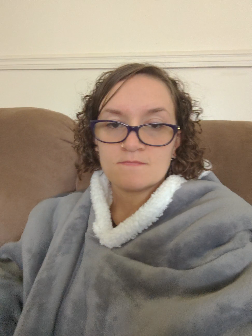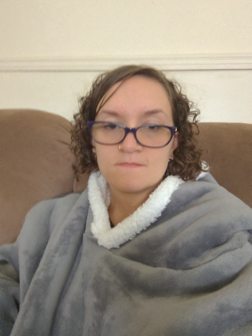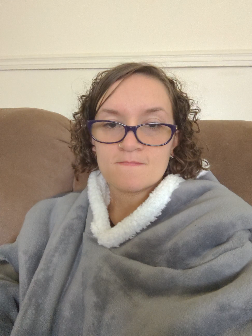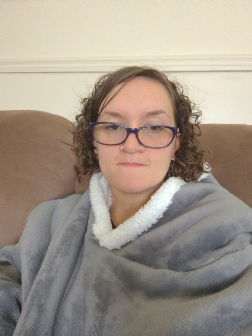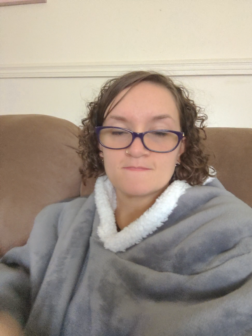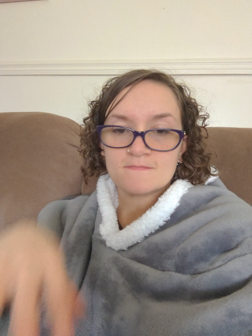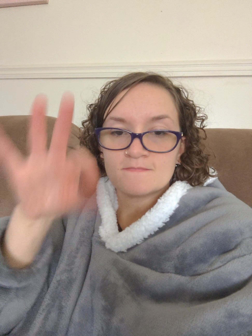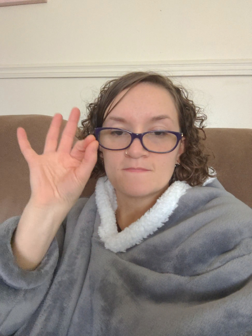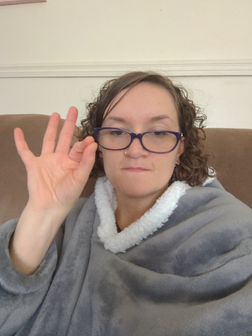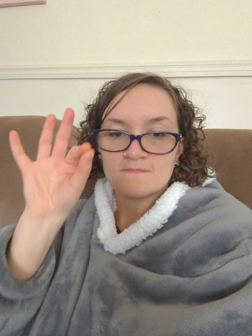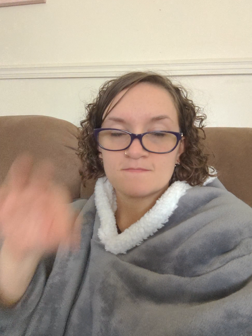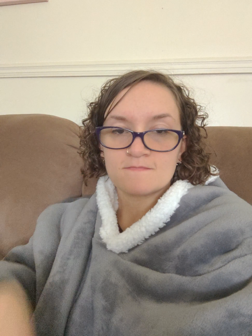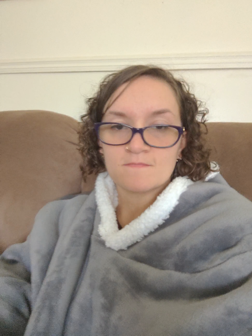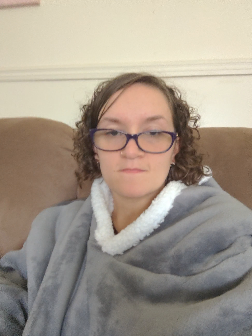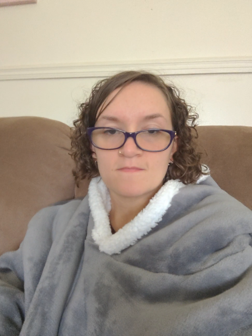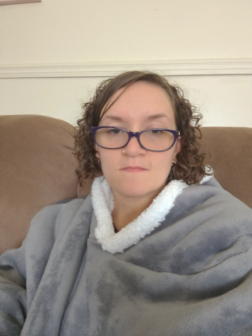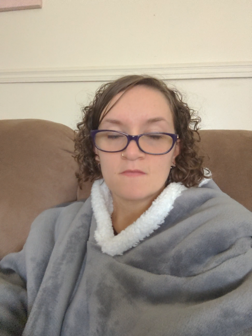find